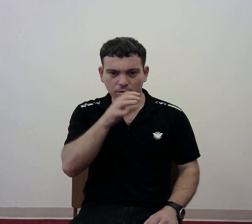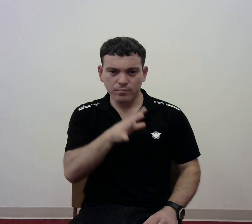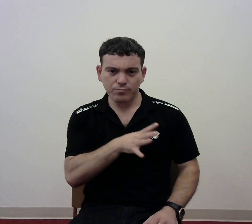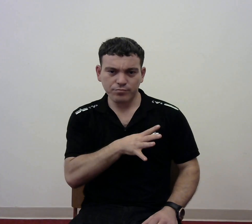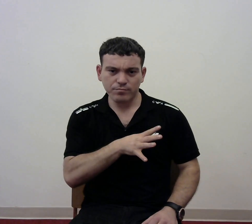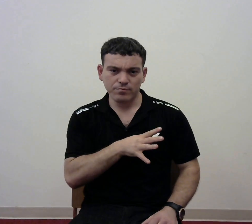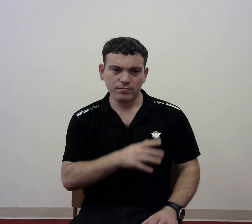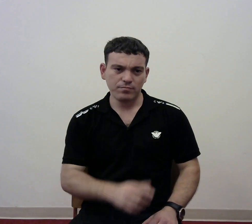olmaq